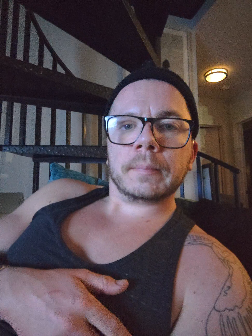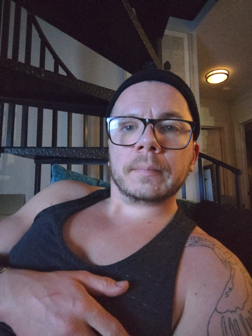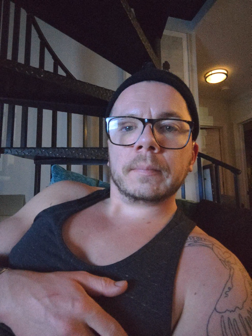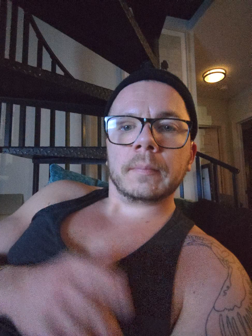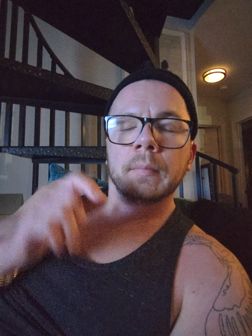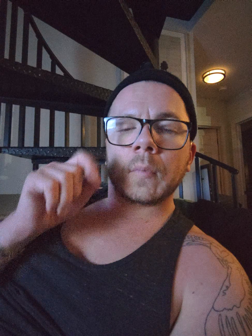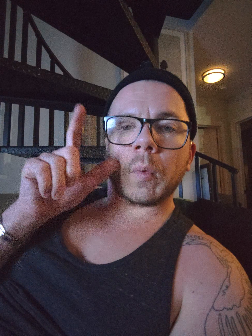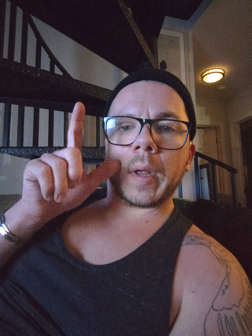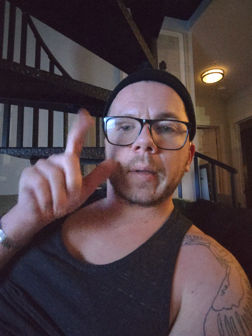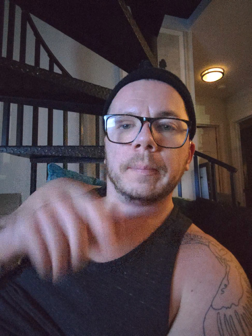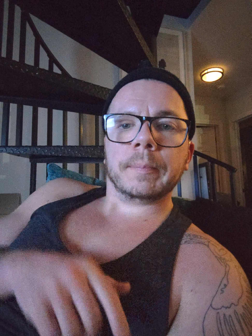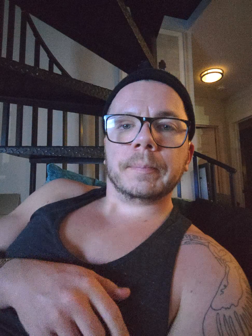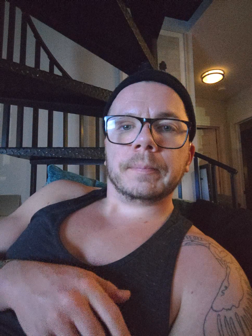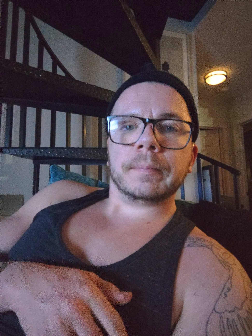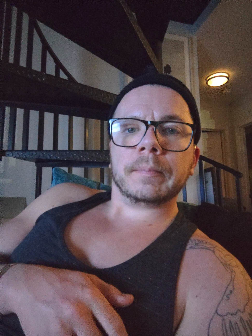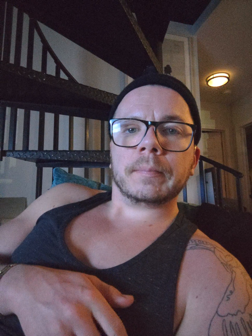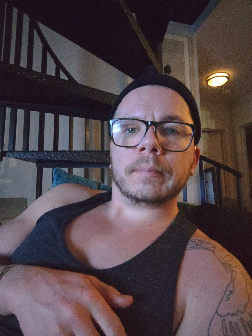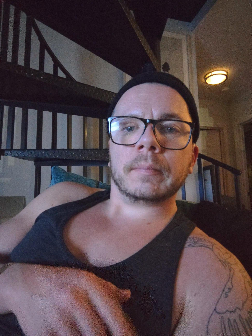awake